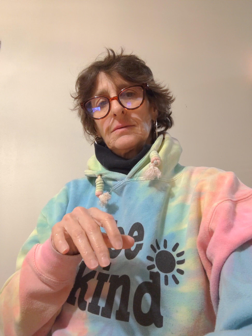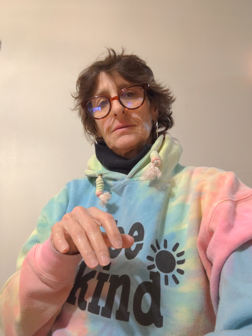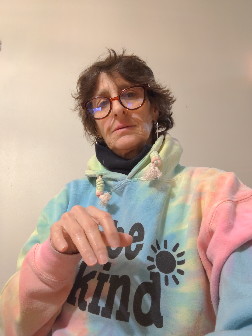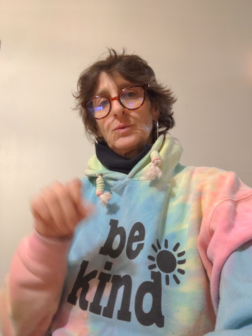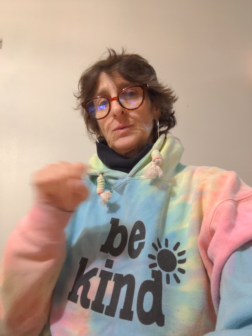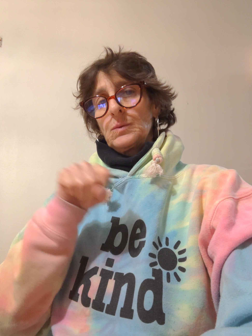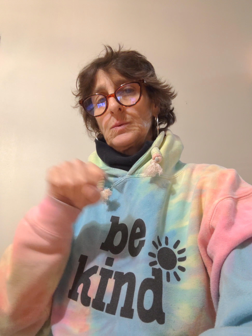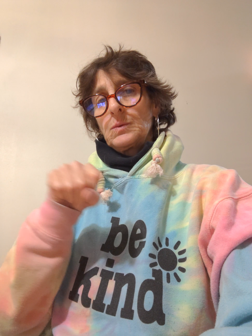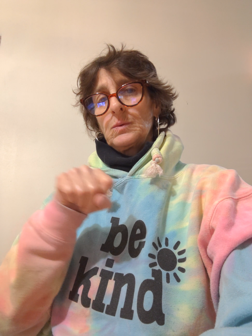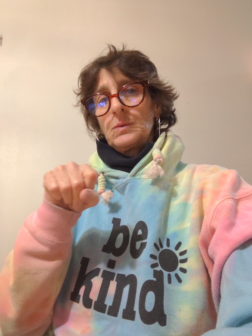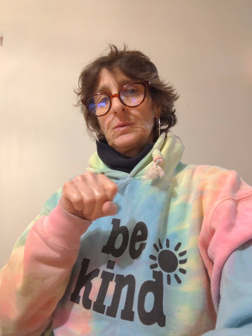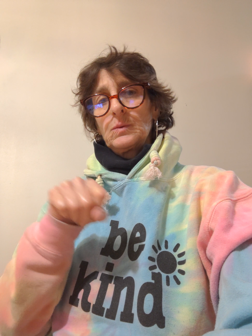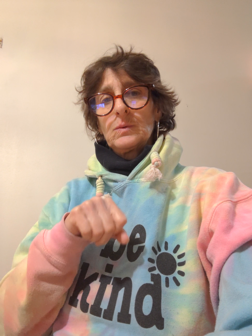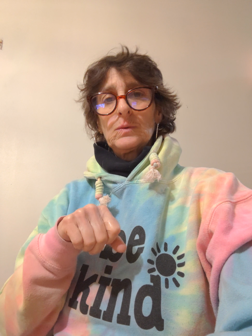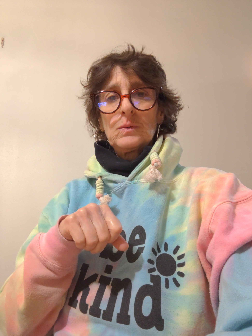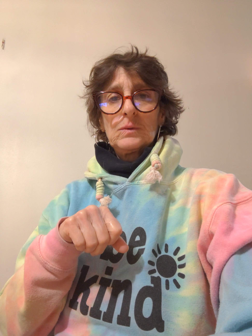shoe